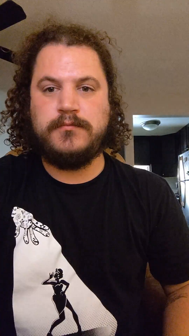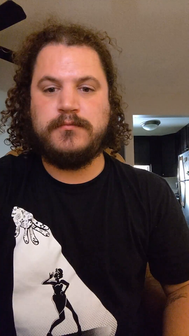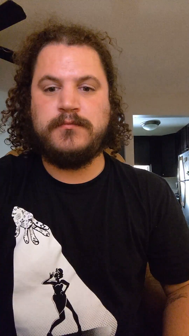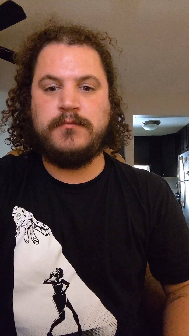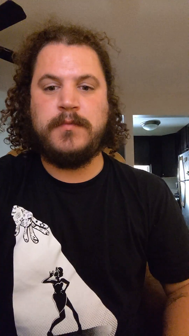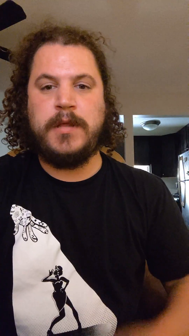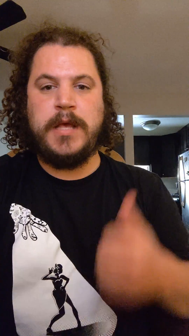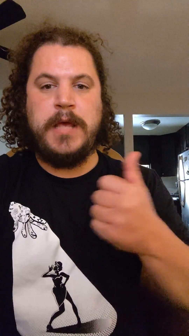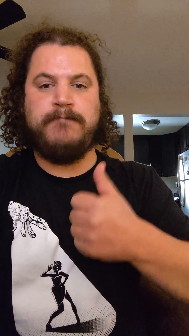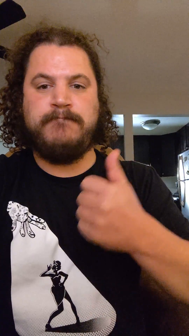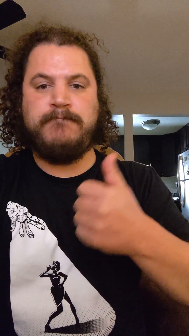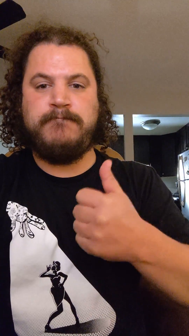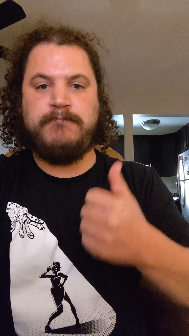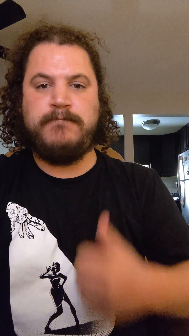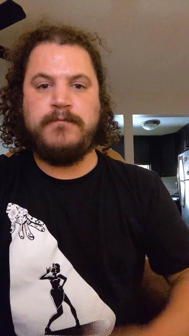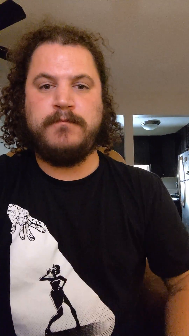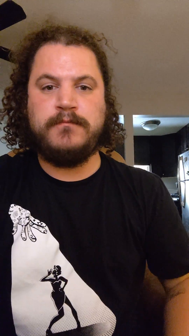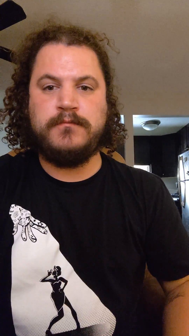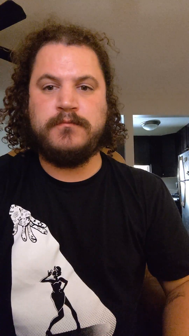help